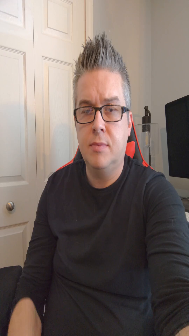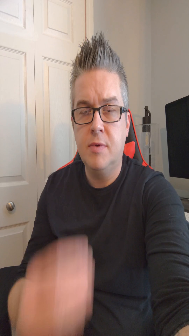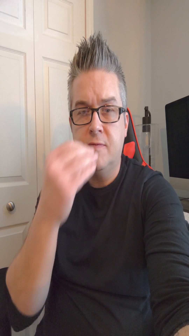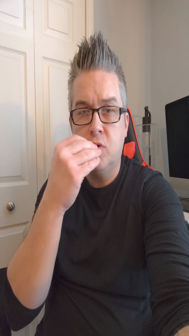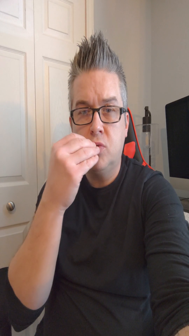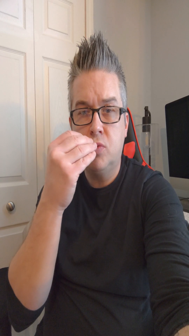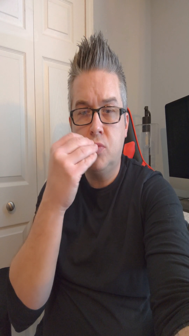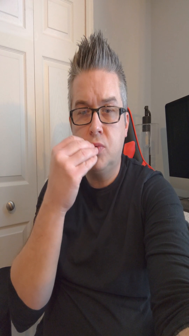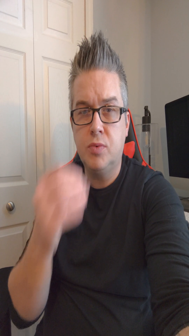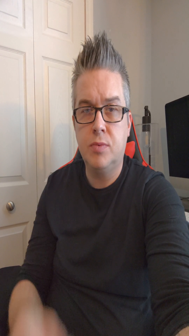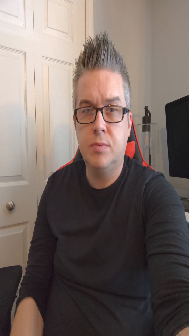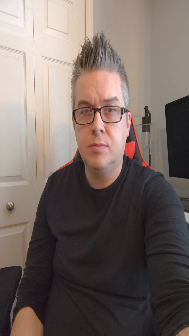food